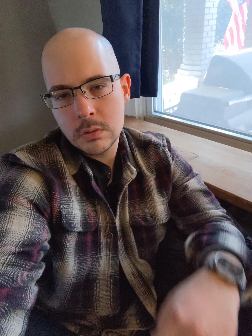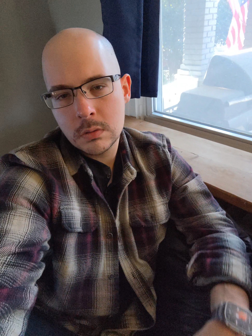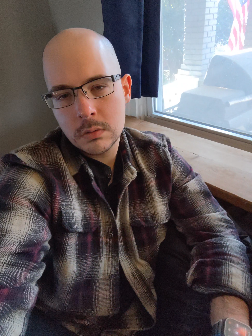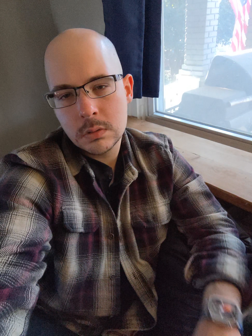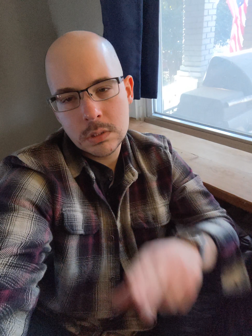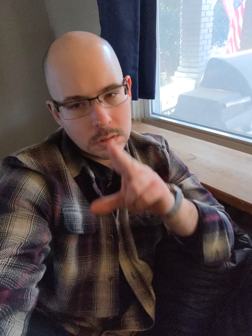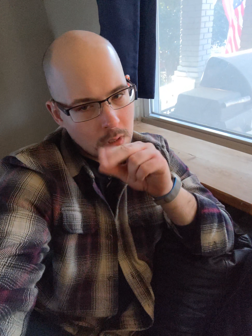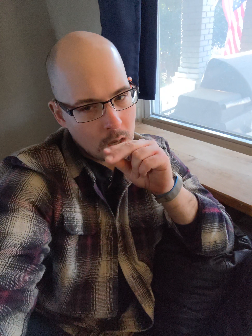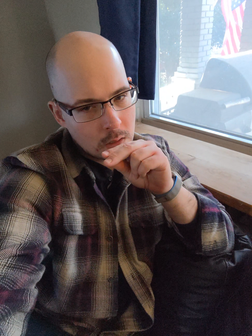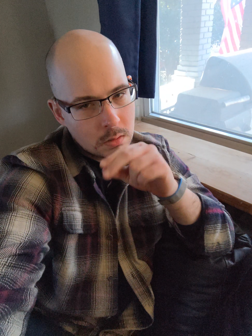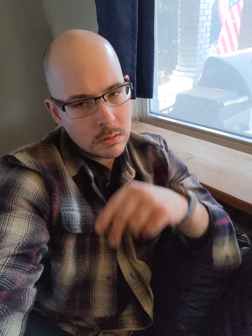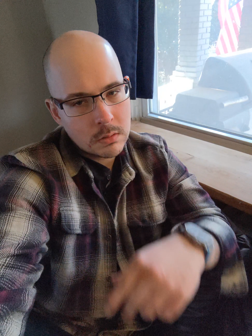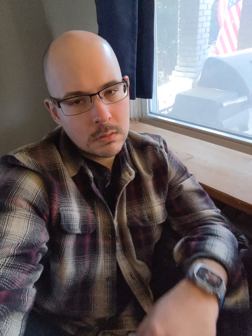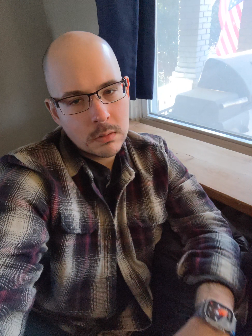duck